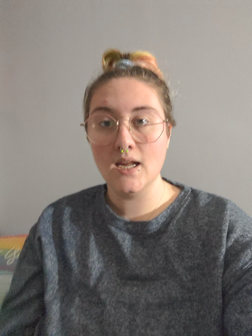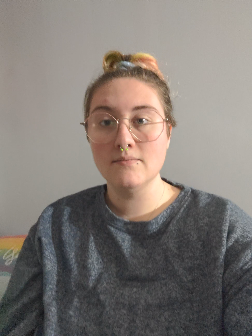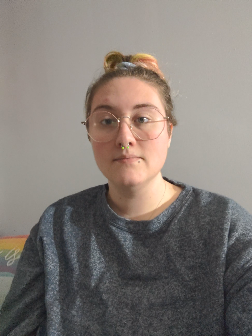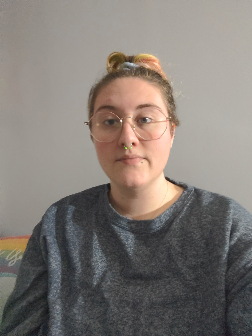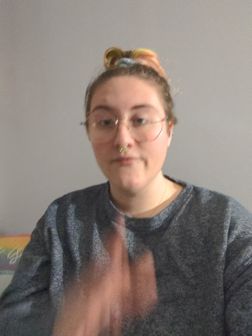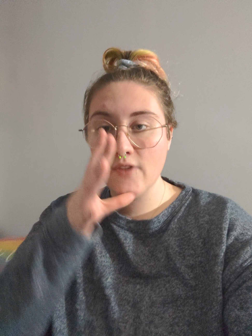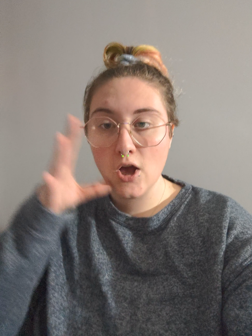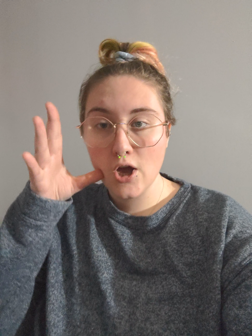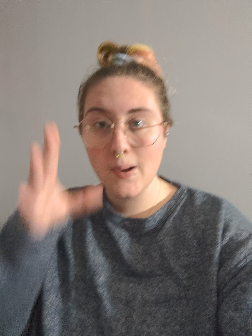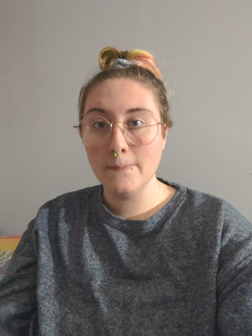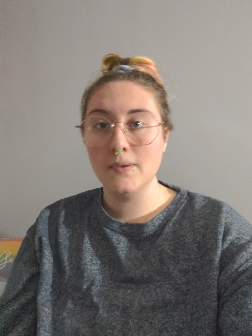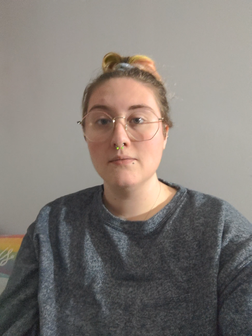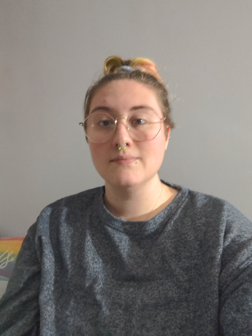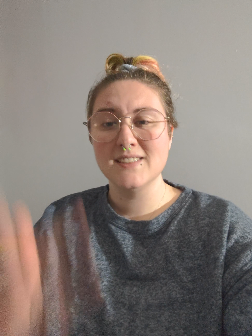farm